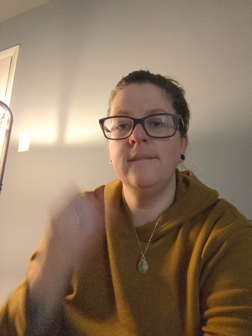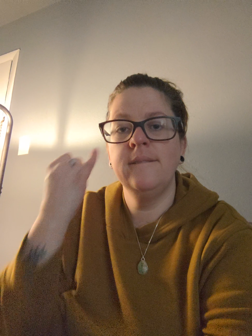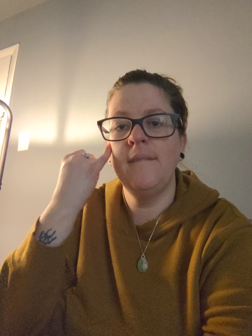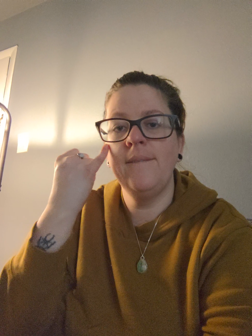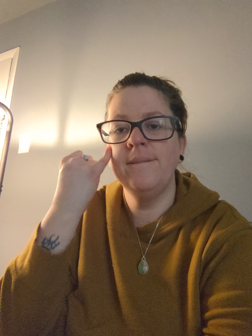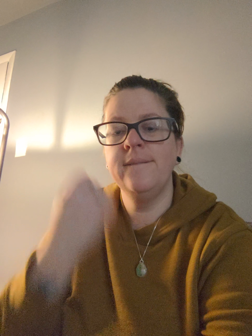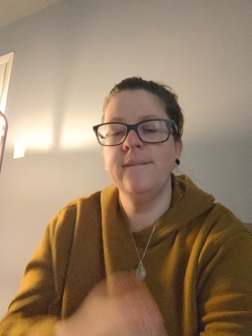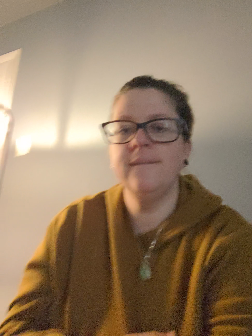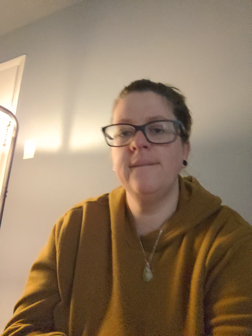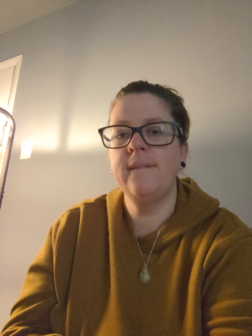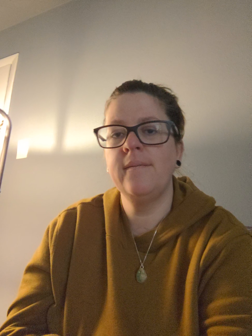if